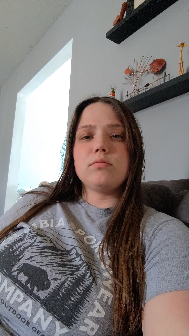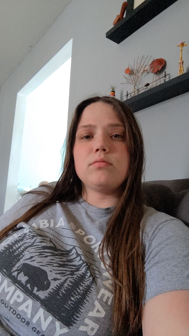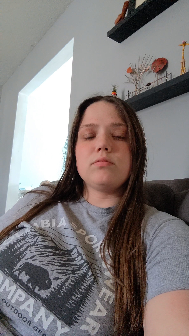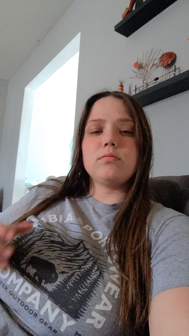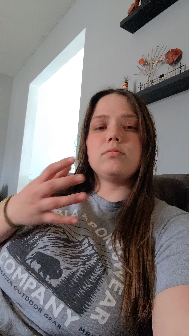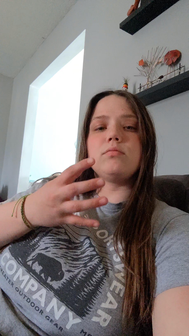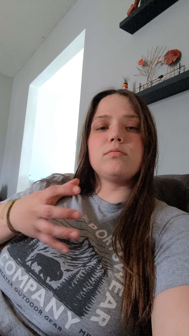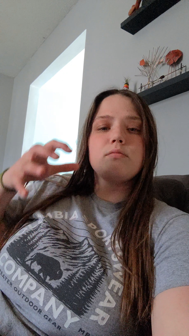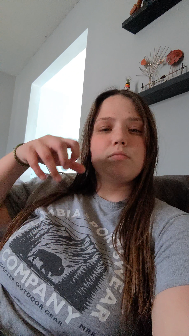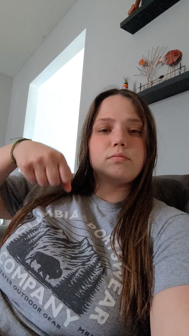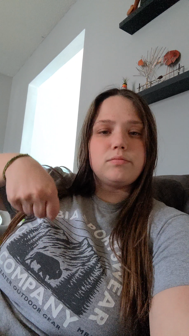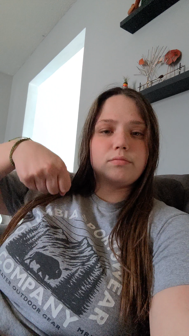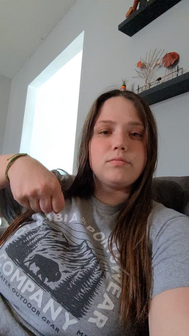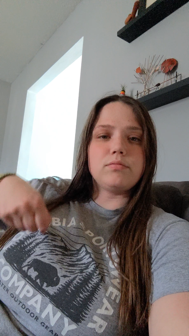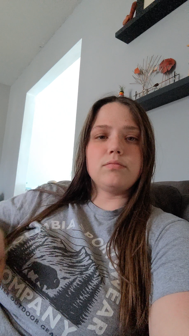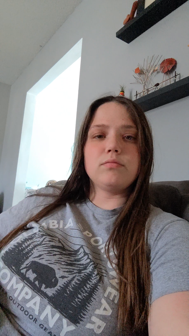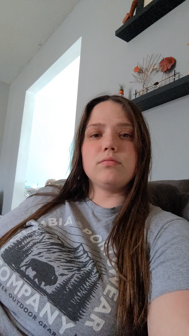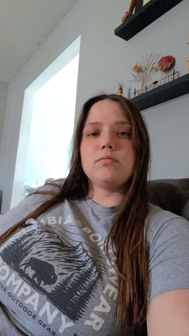bucket